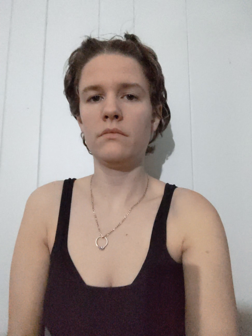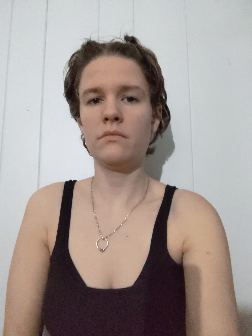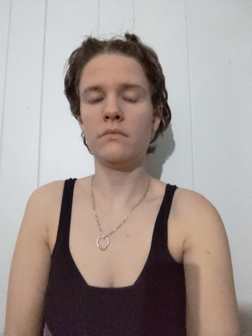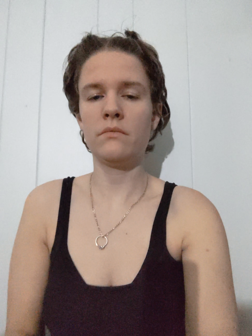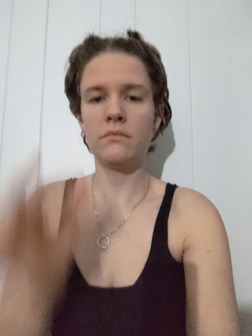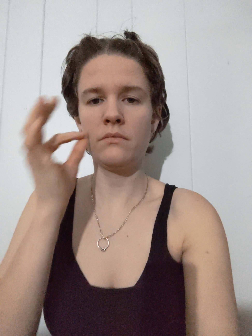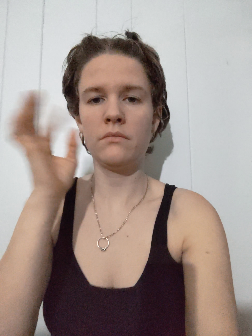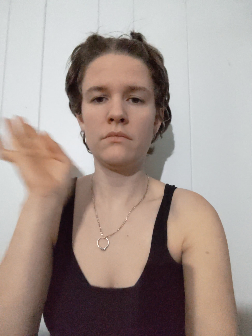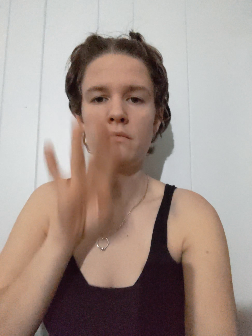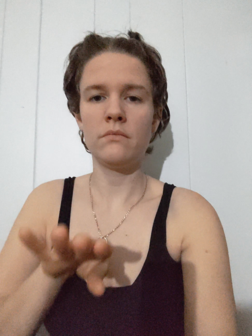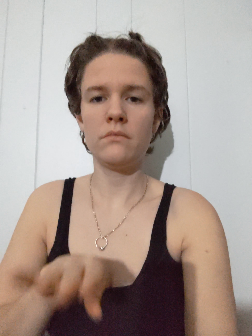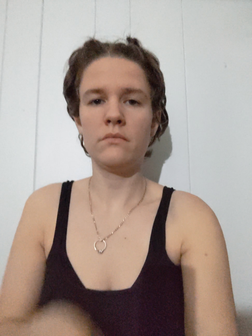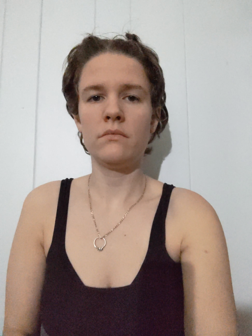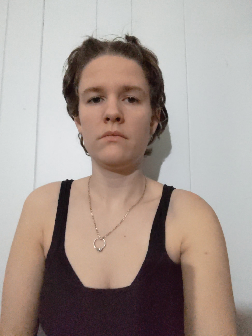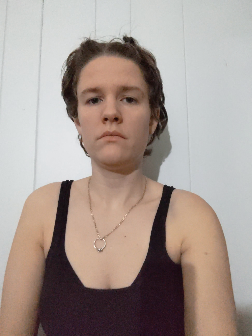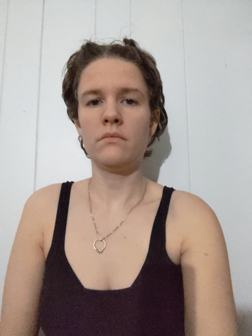bee